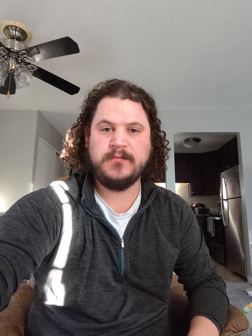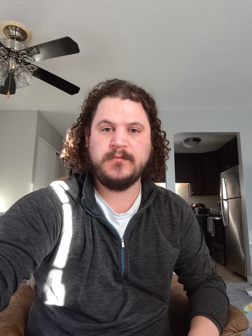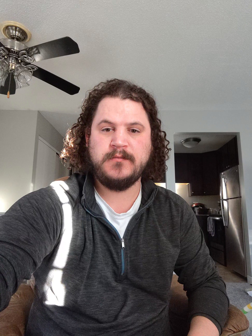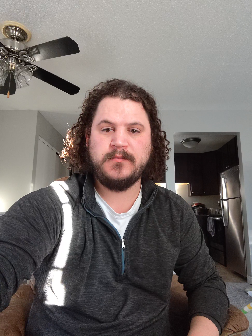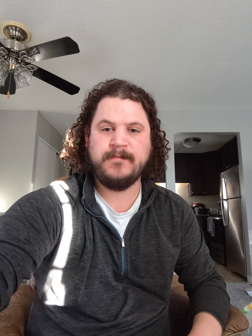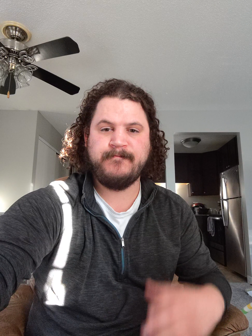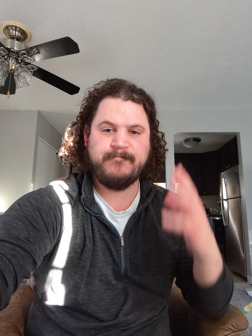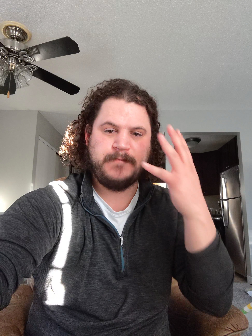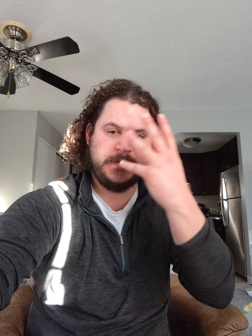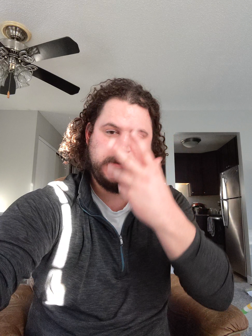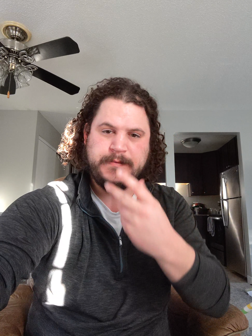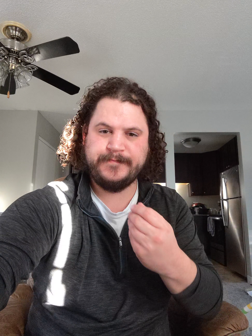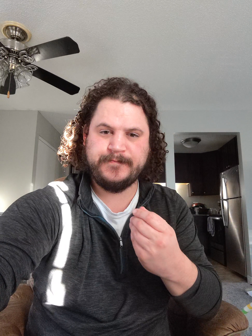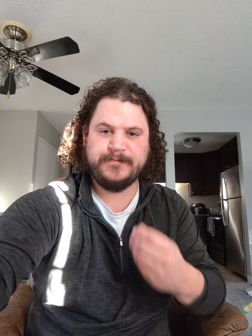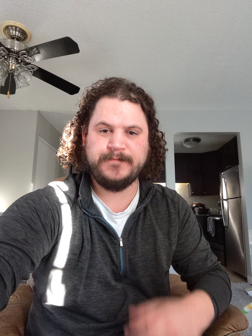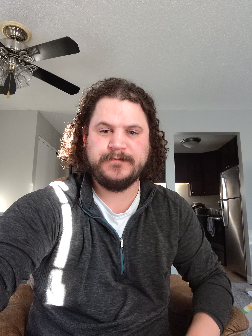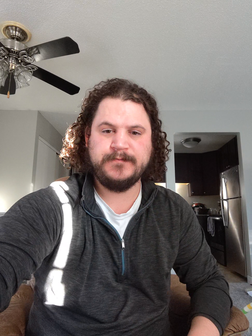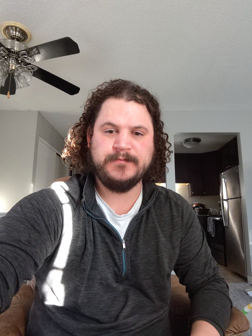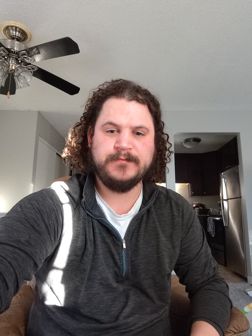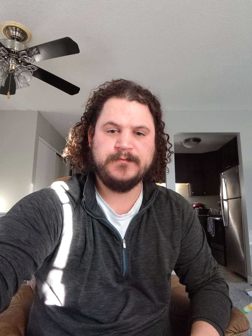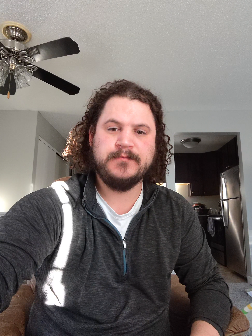pretty